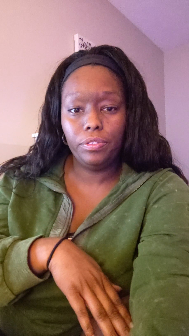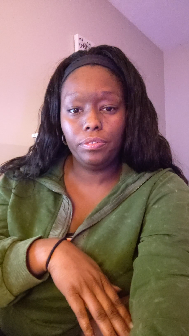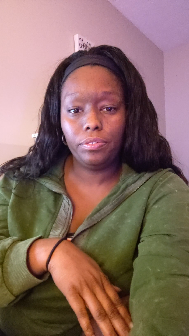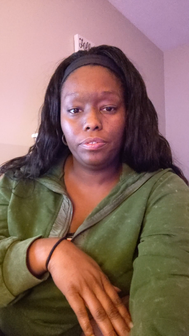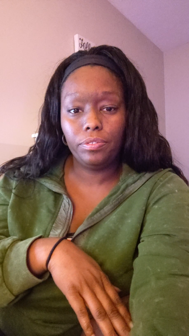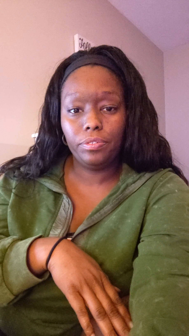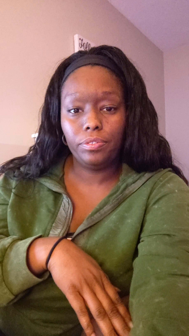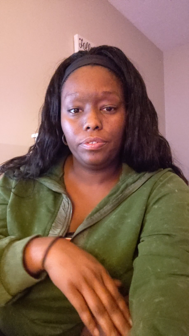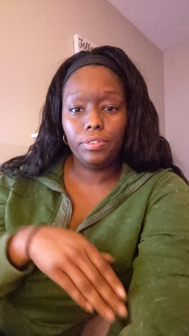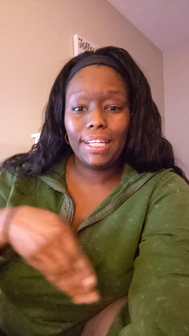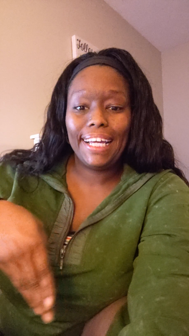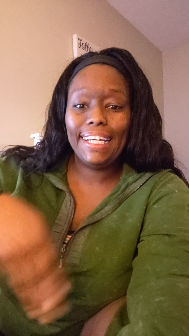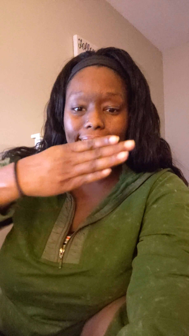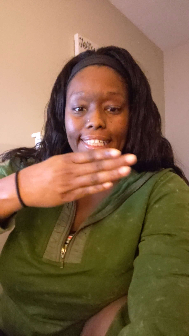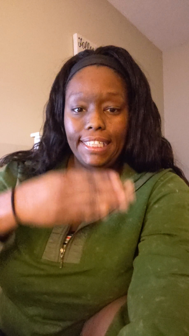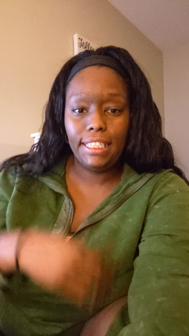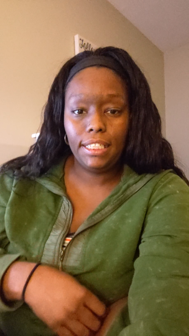kick